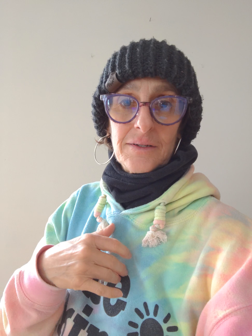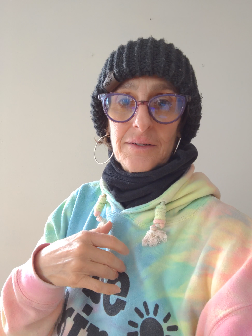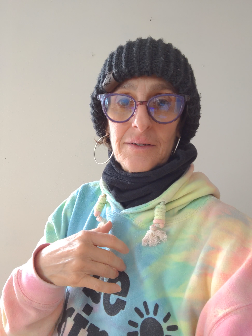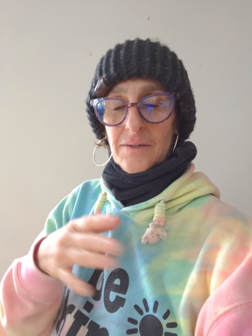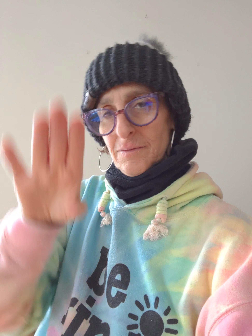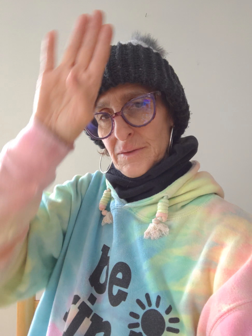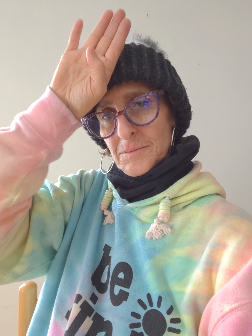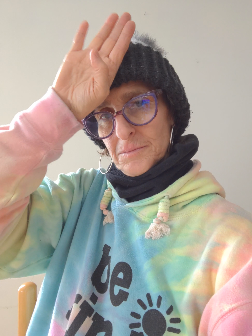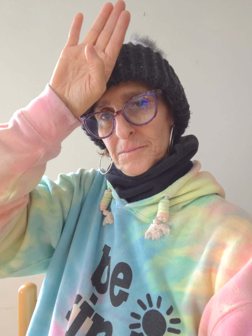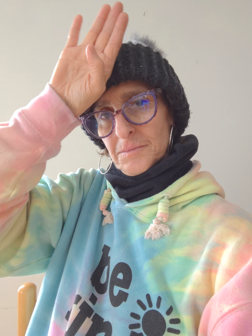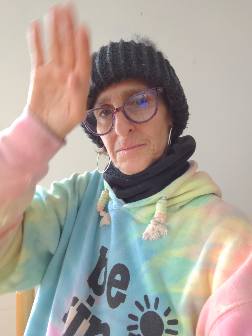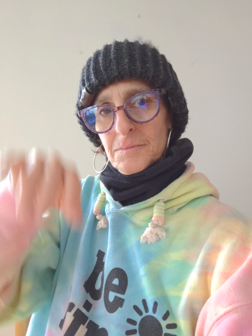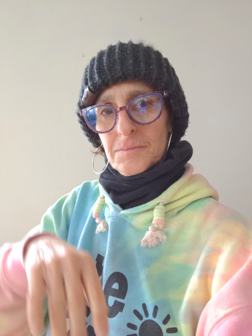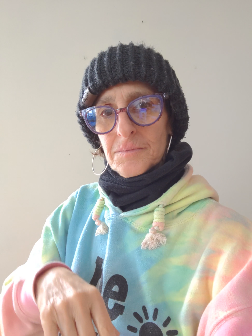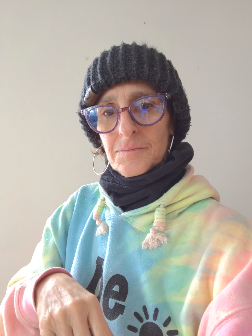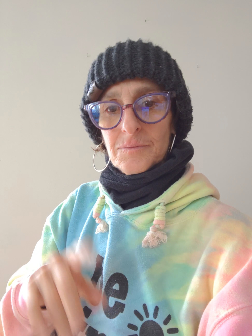fireman